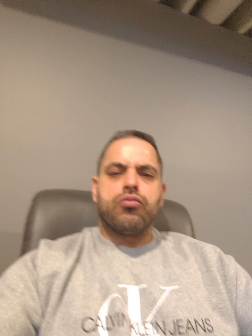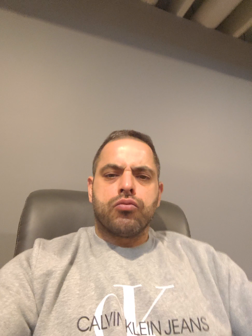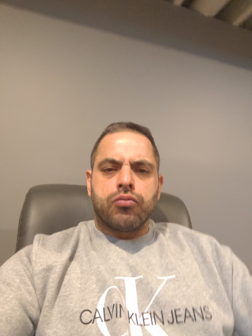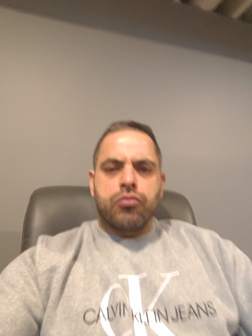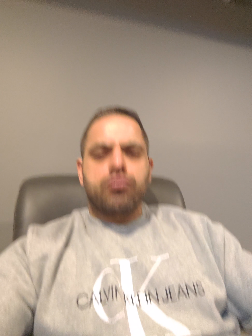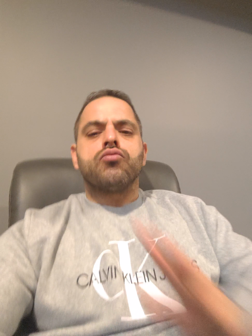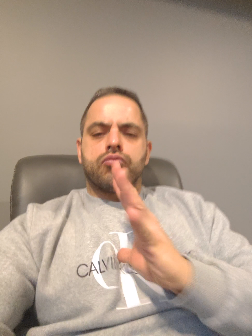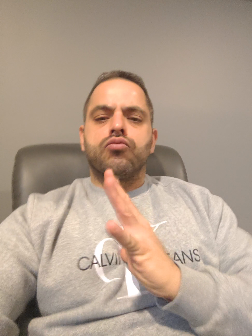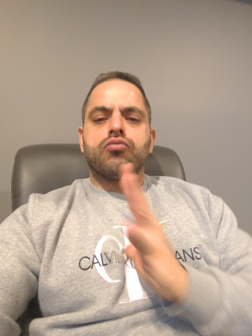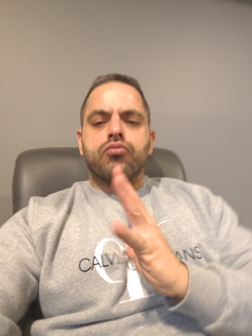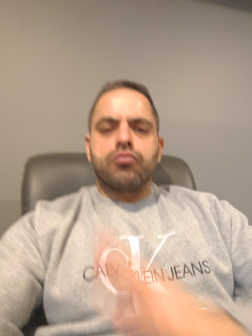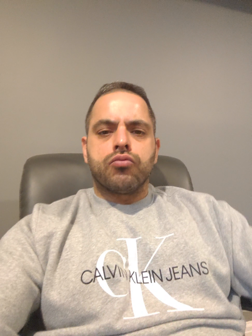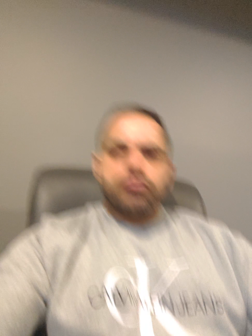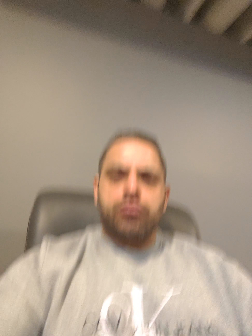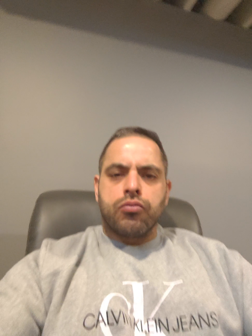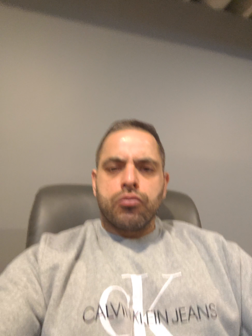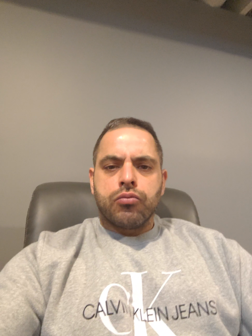fine